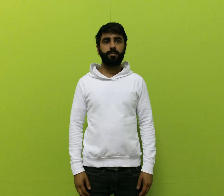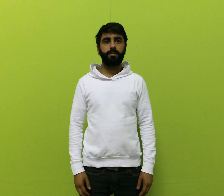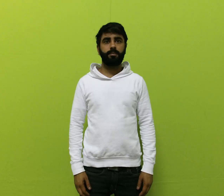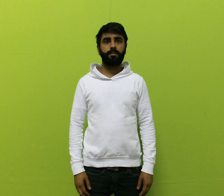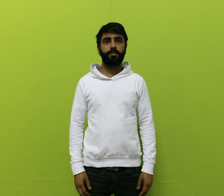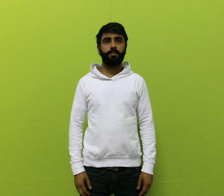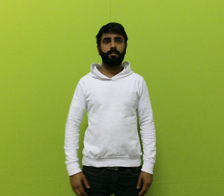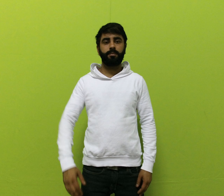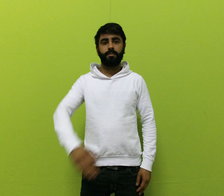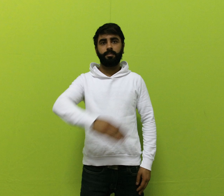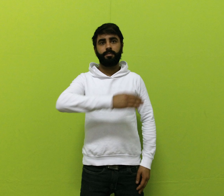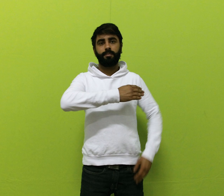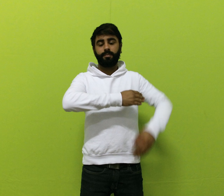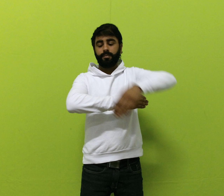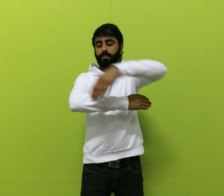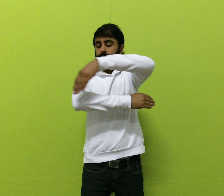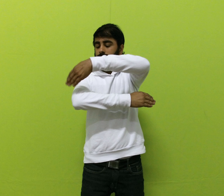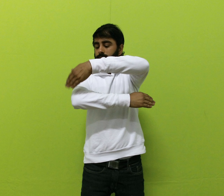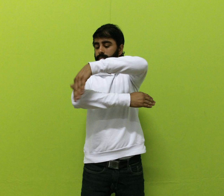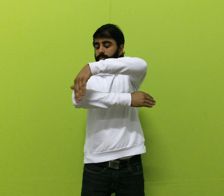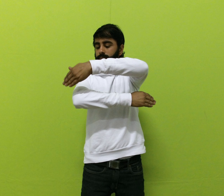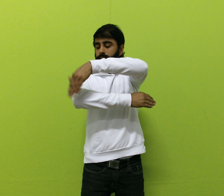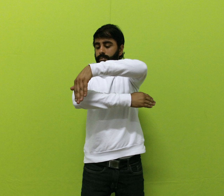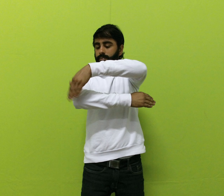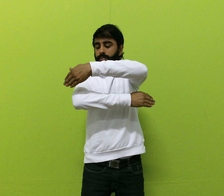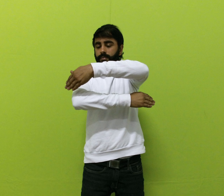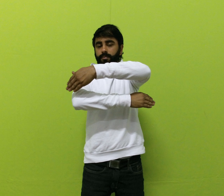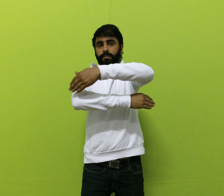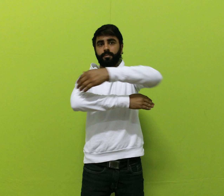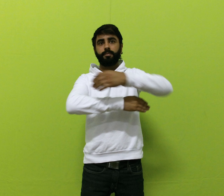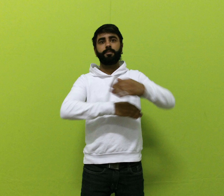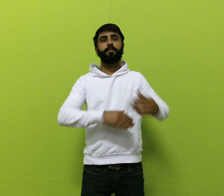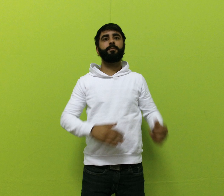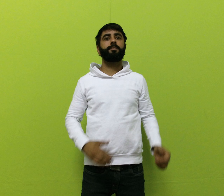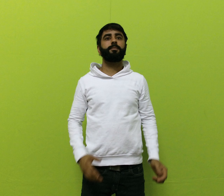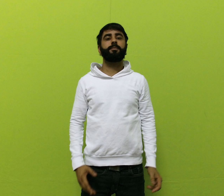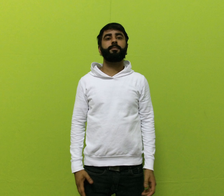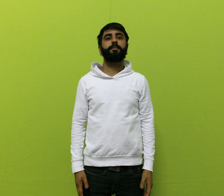esquina